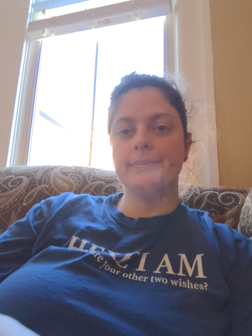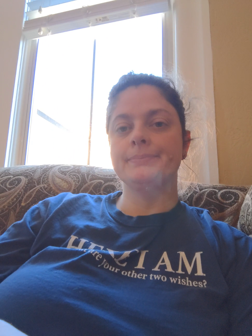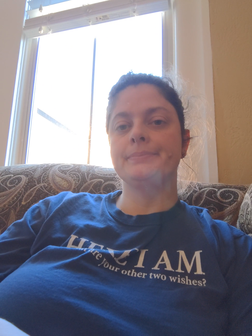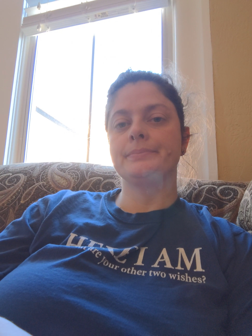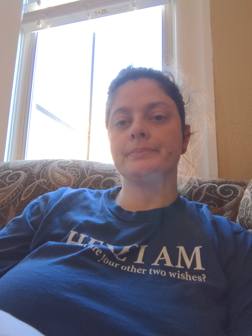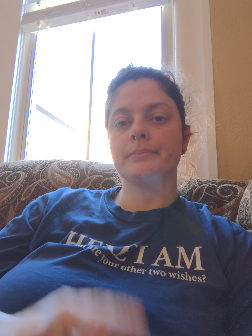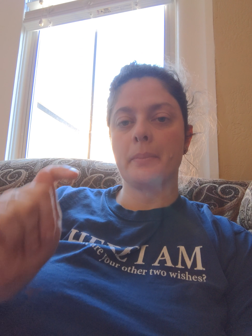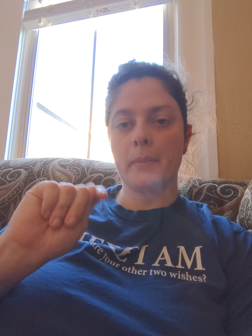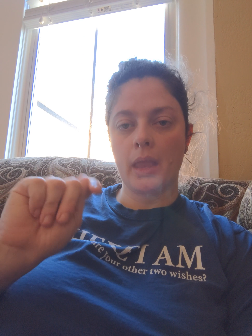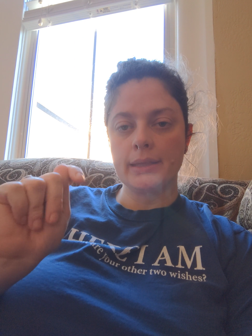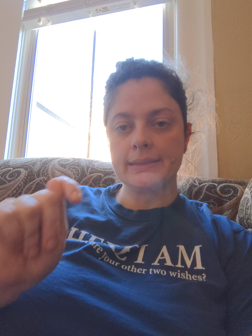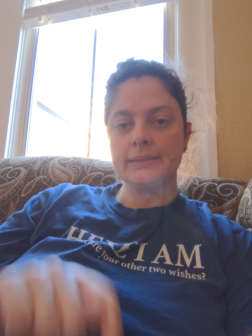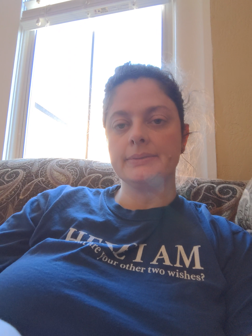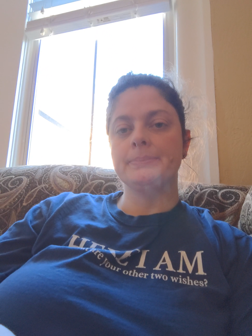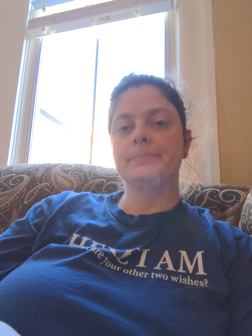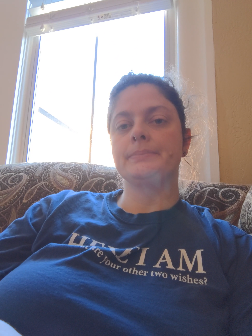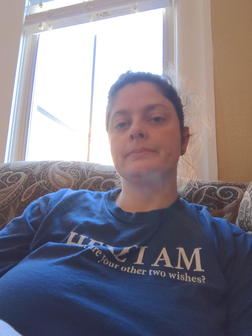potty